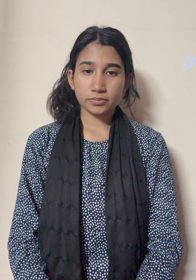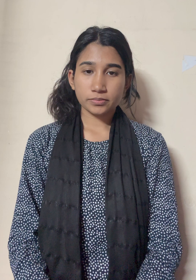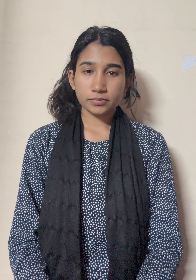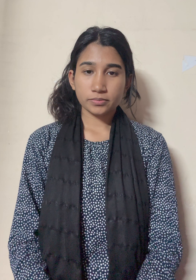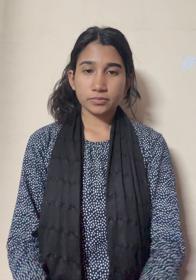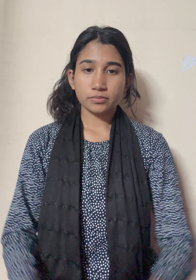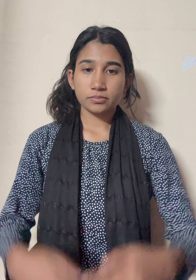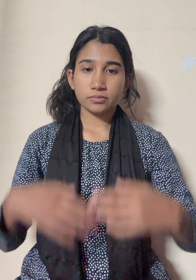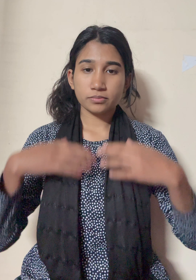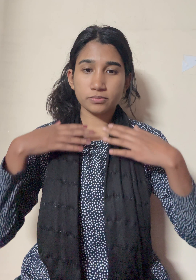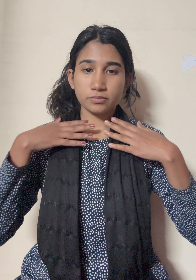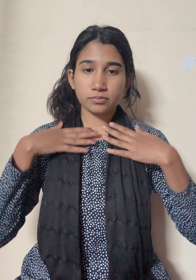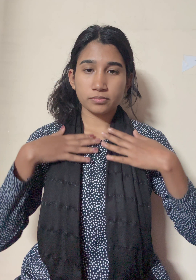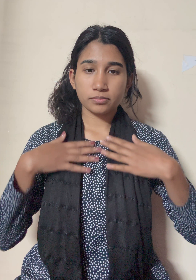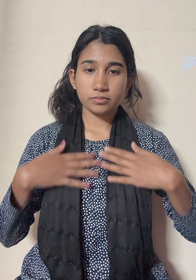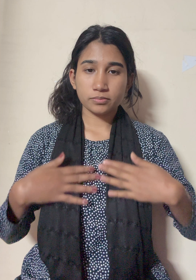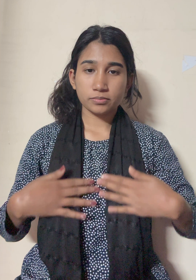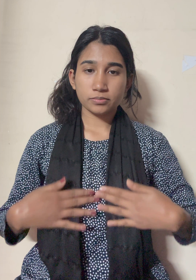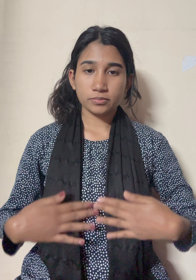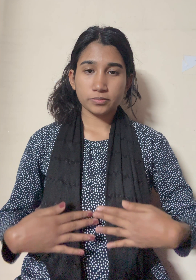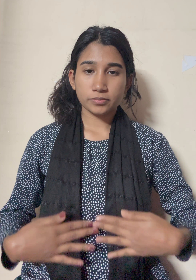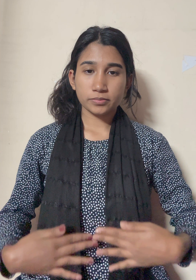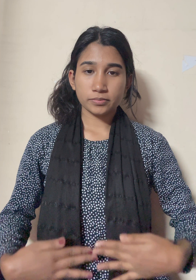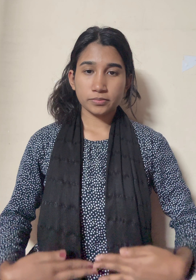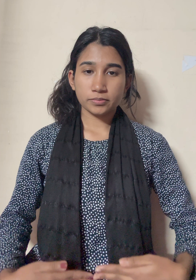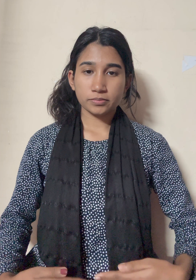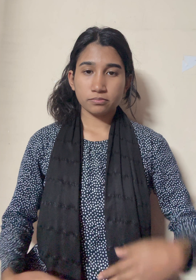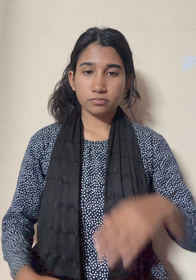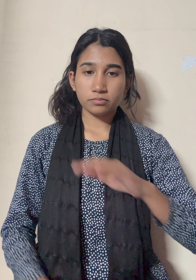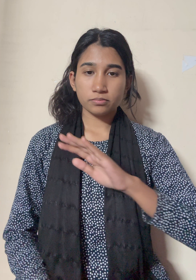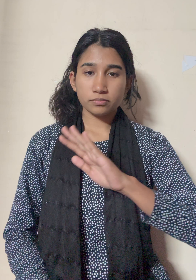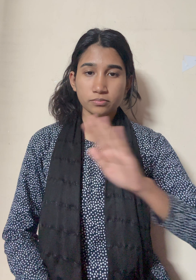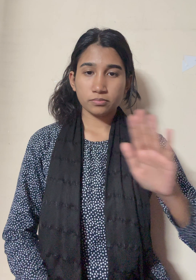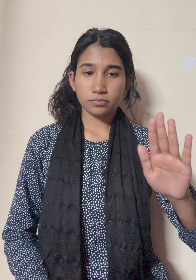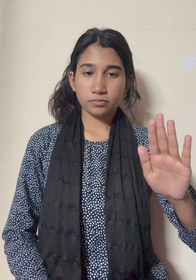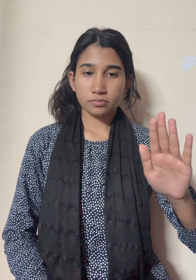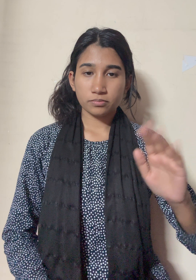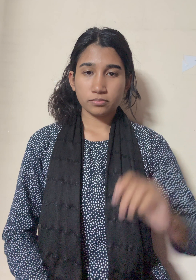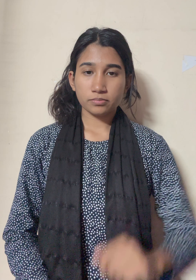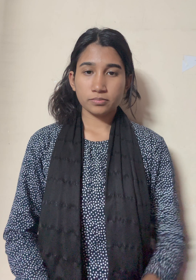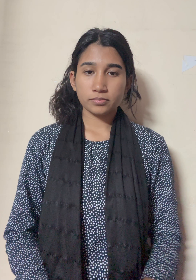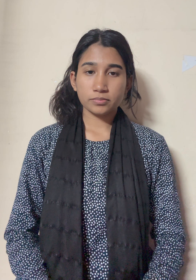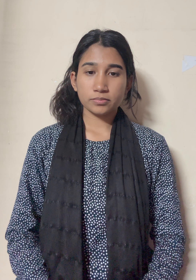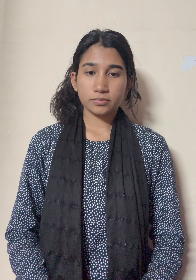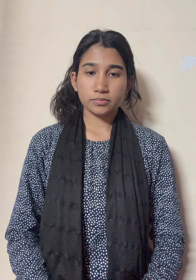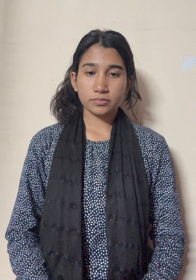অসুস্থ